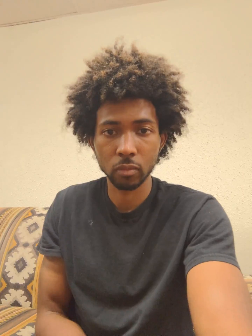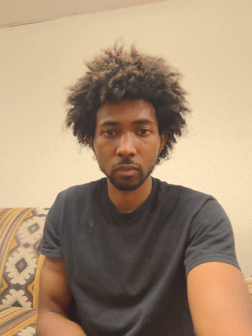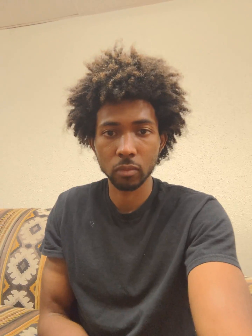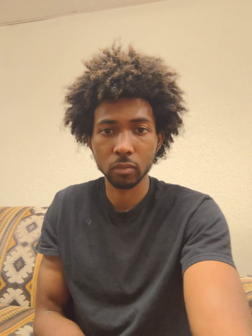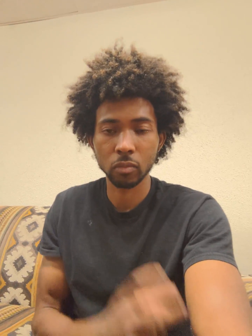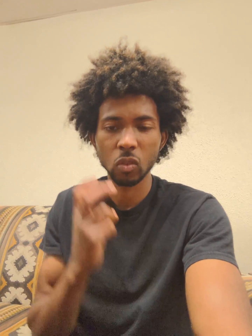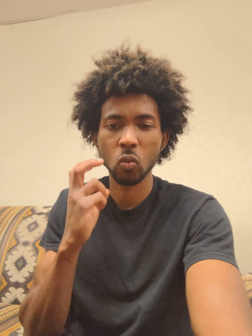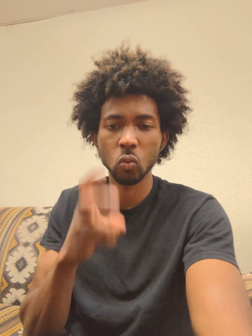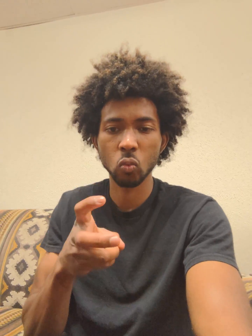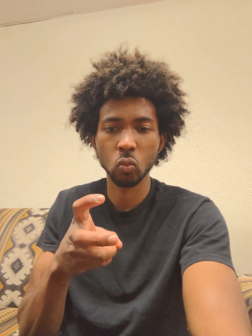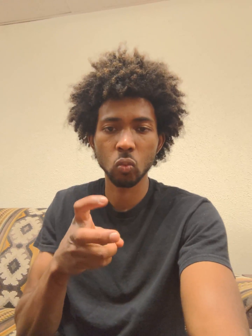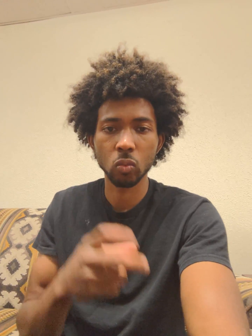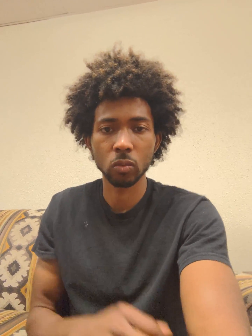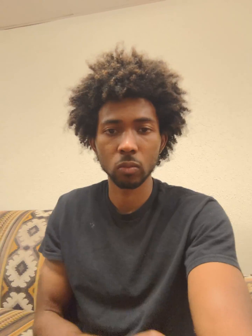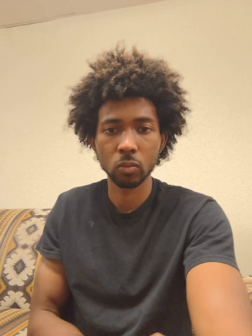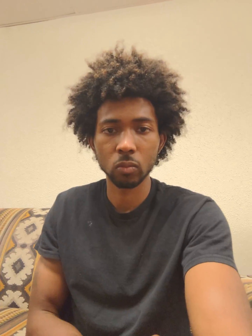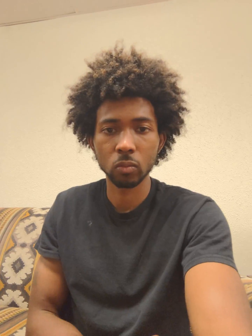hard